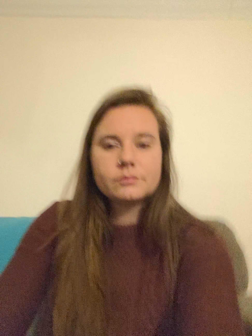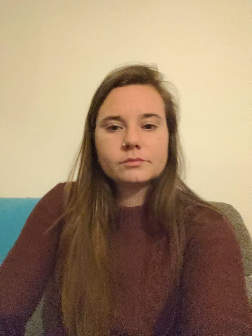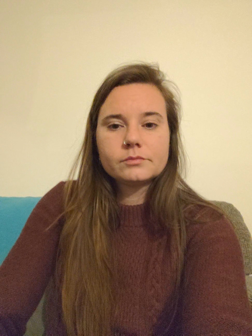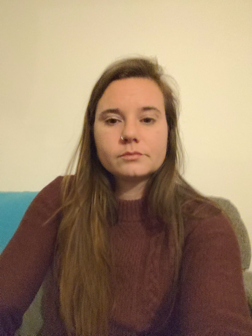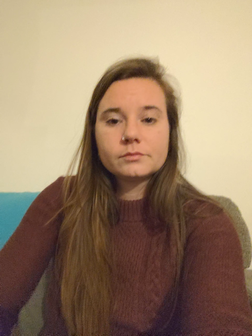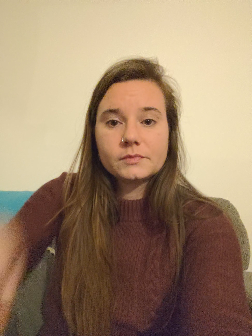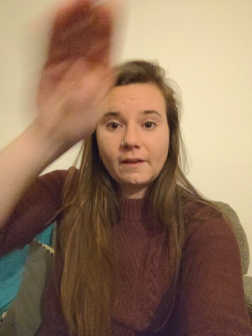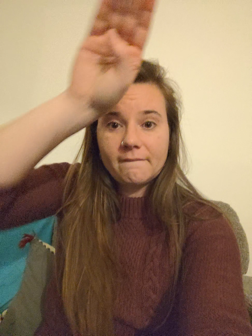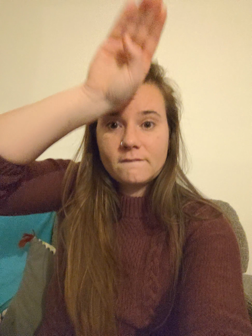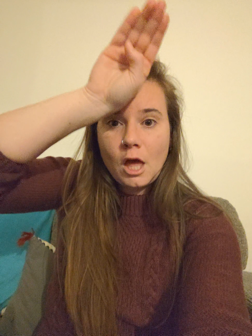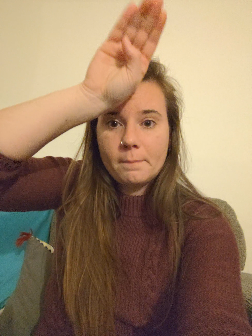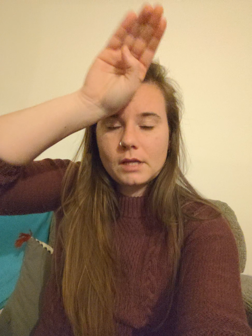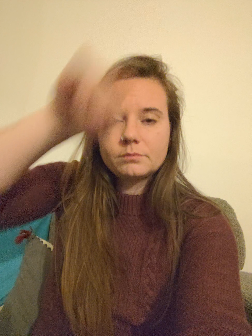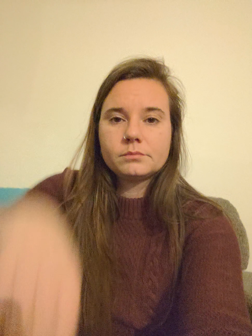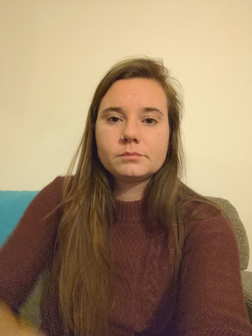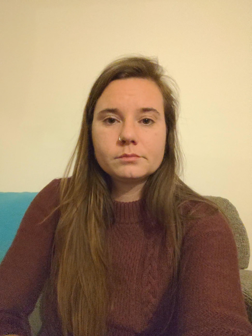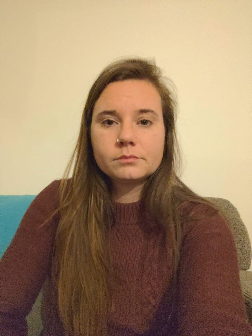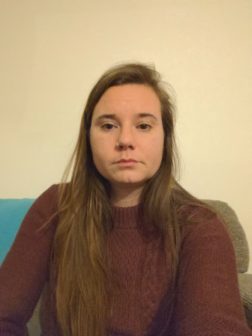fireman